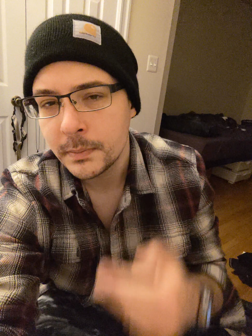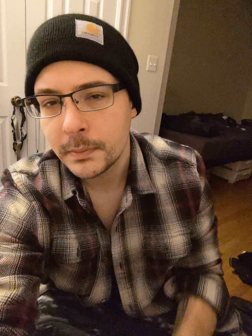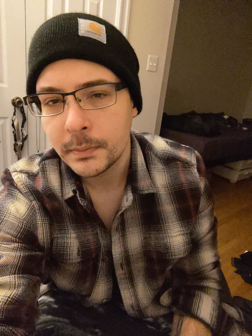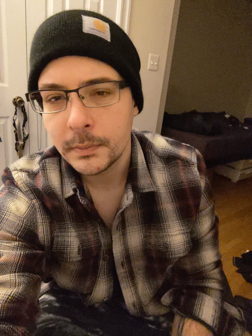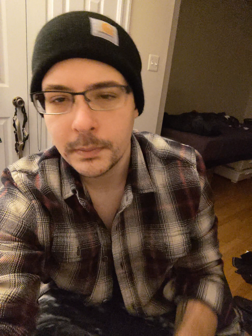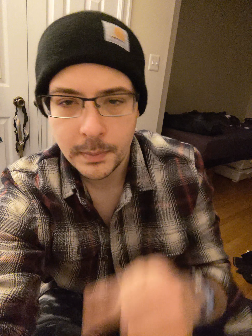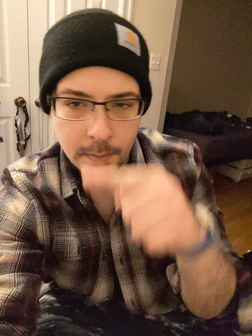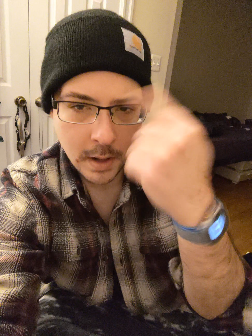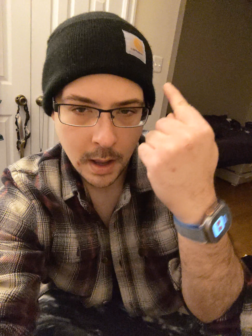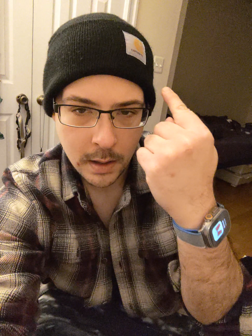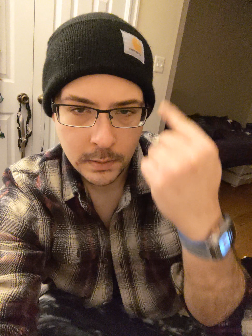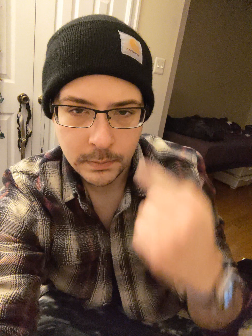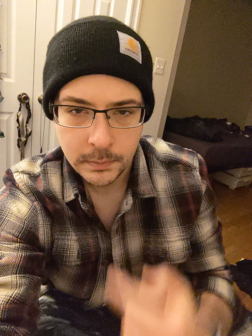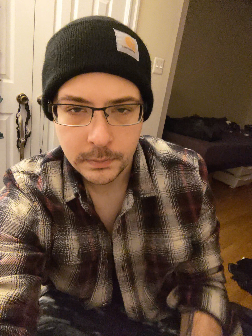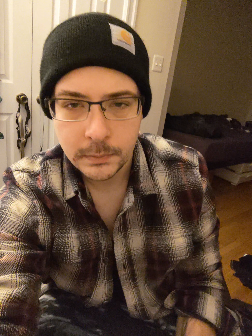black